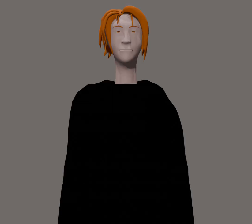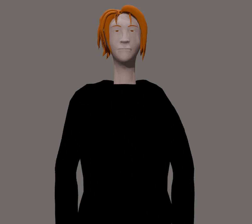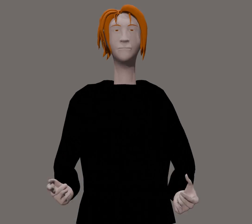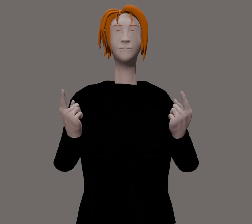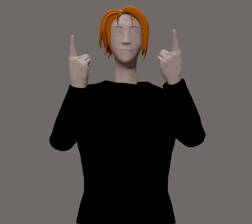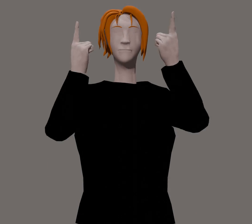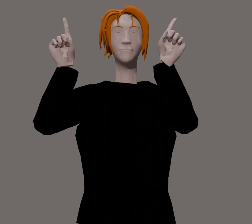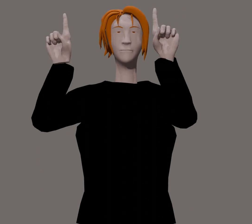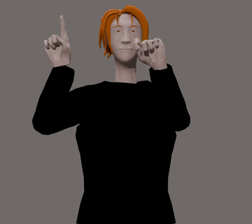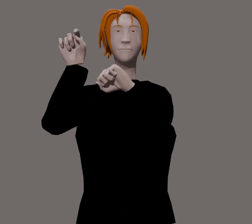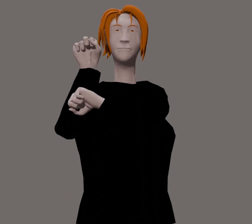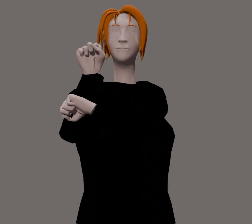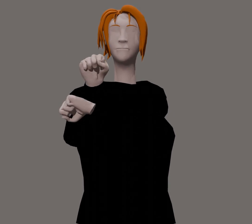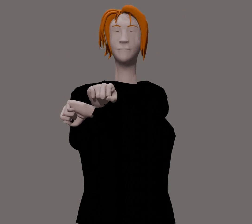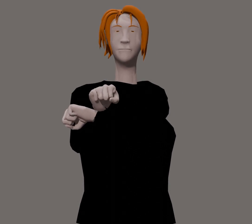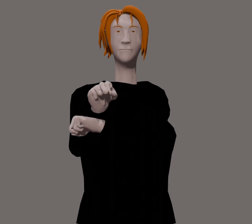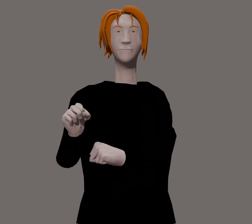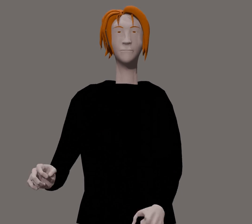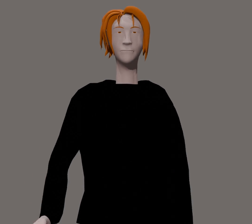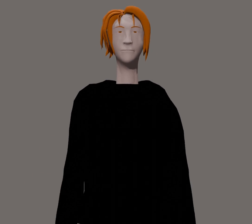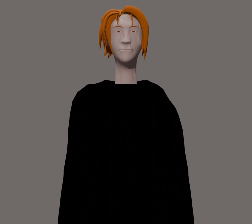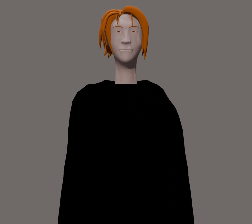Conquer Weakness